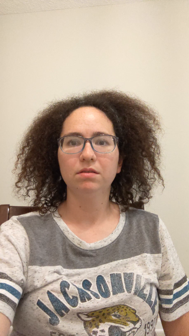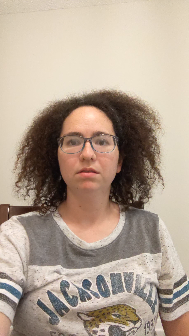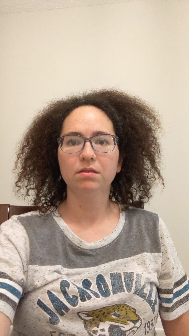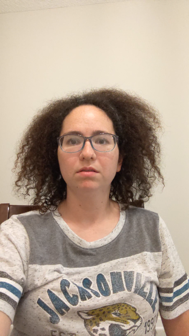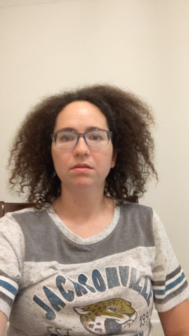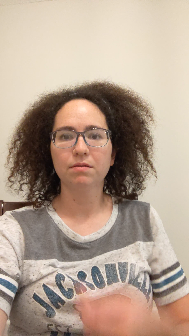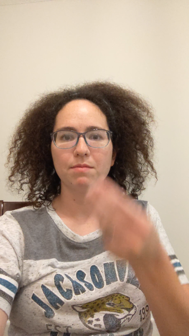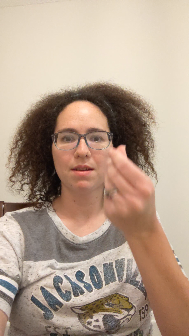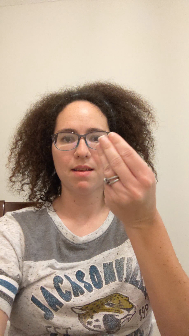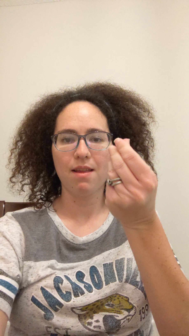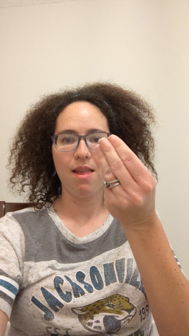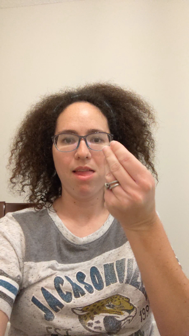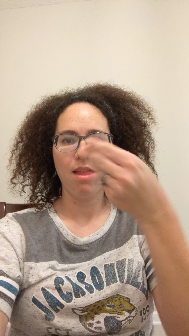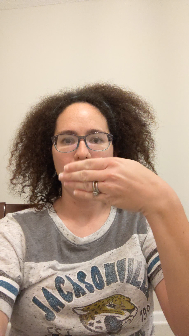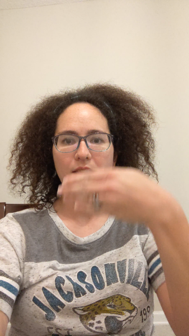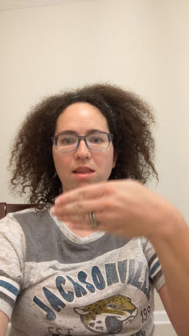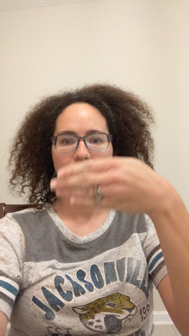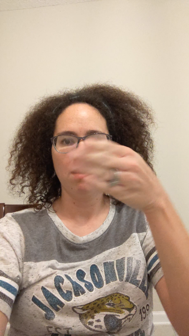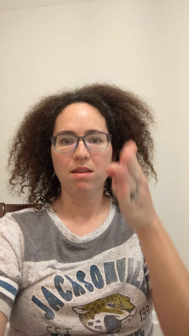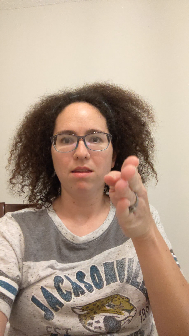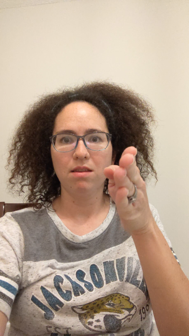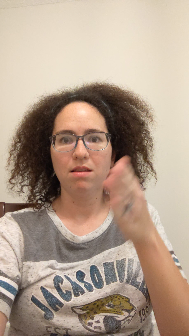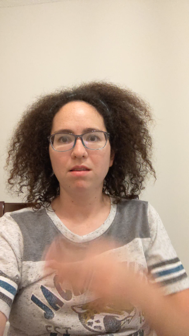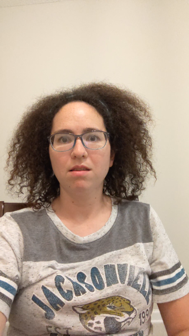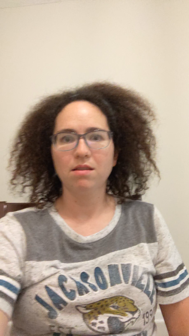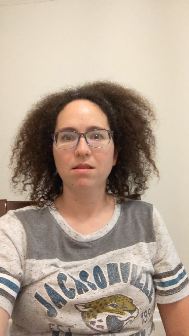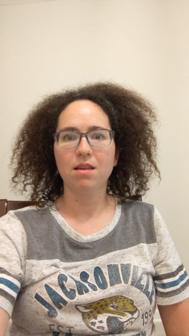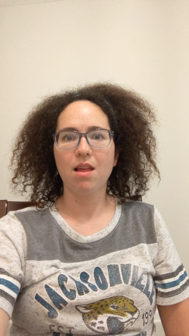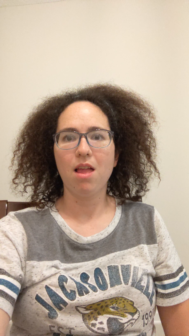sandbox